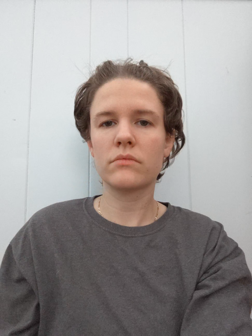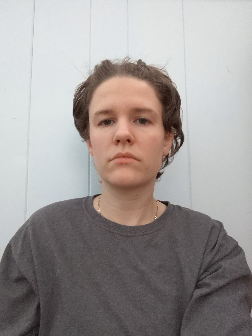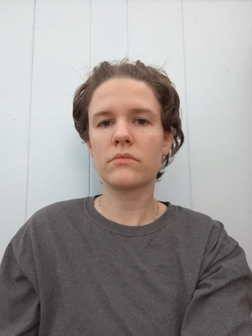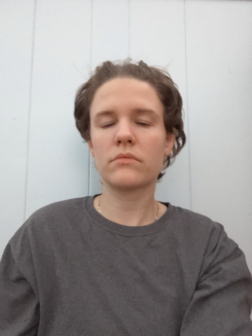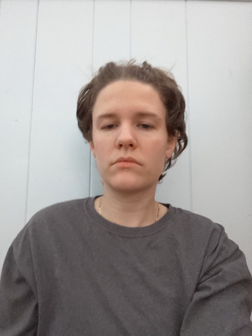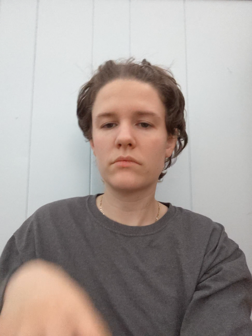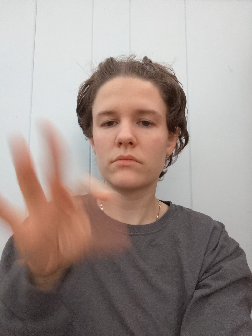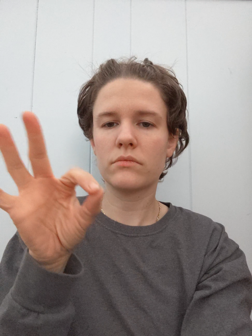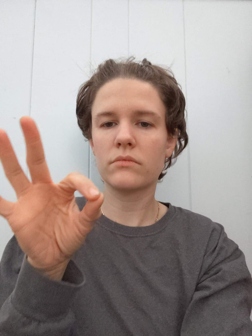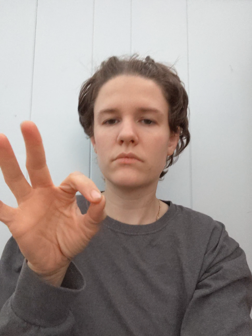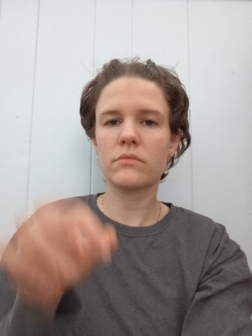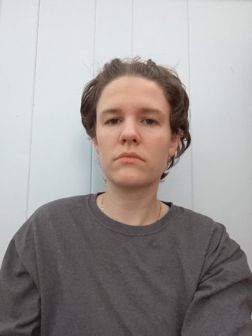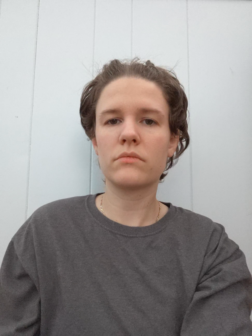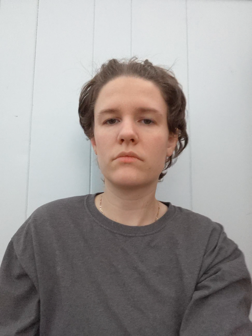find